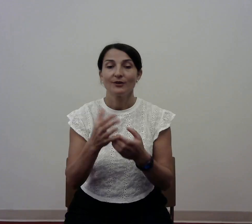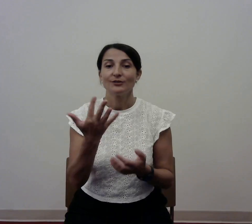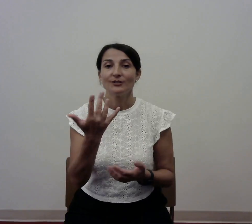necə